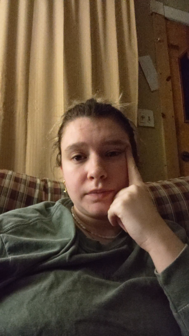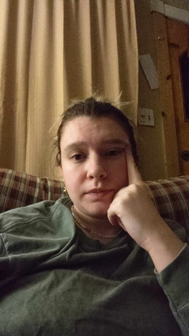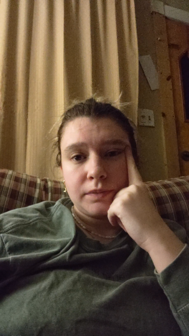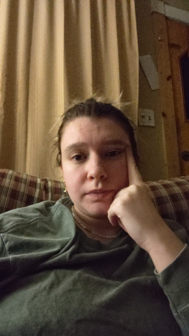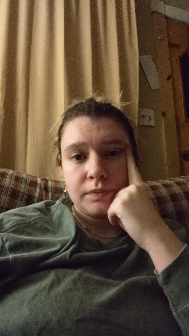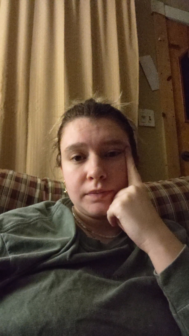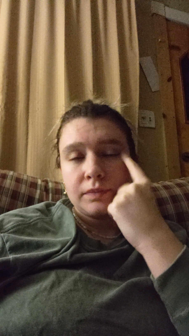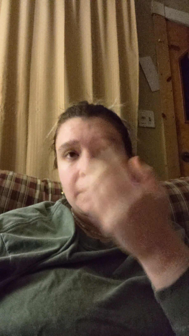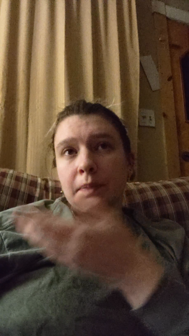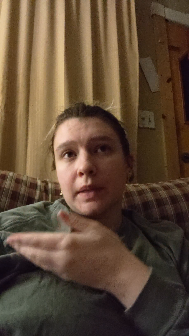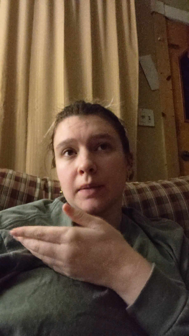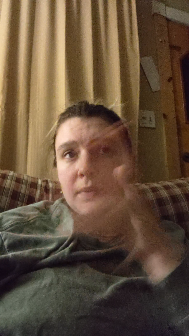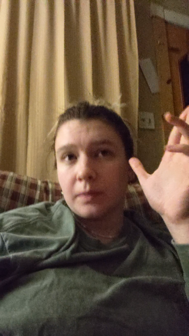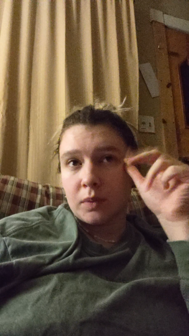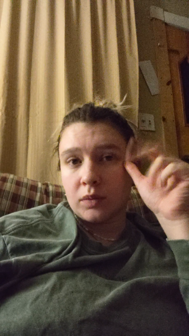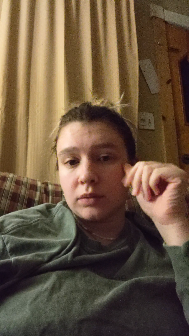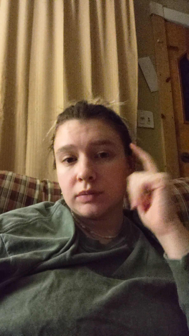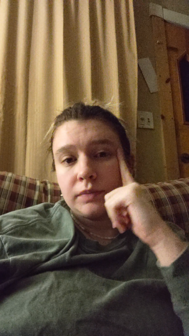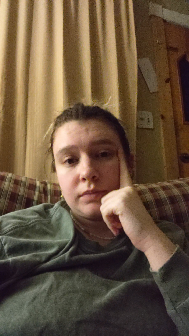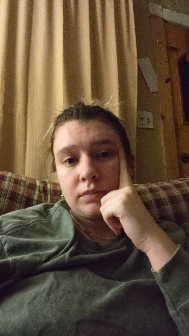pony